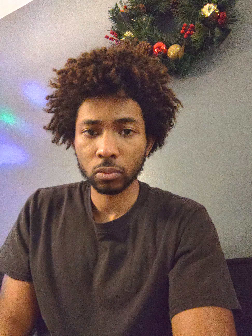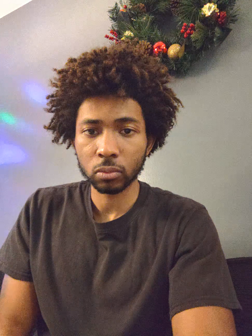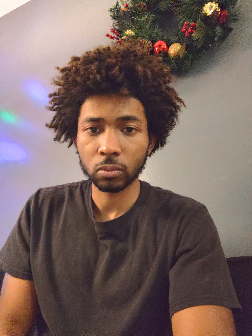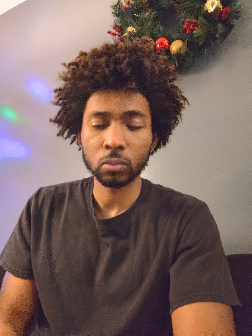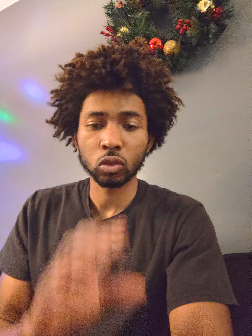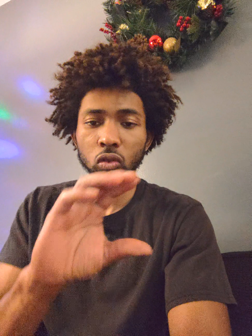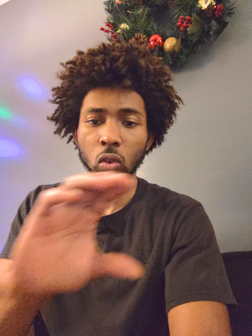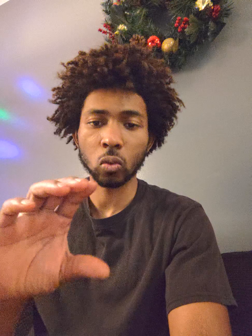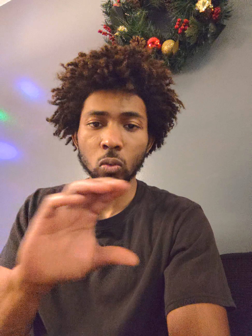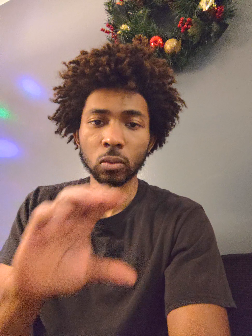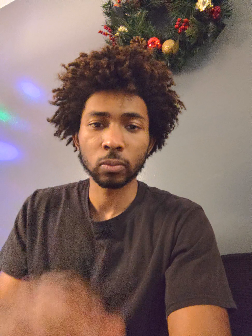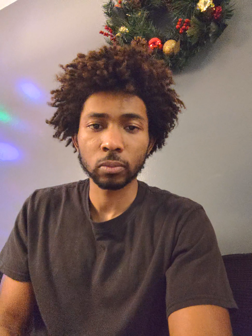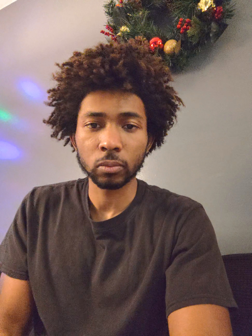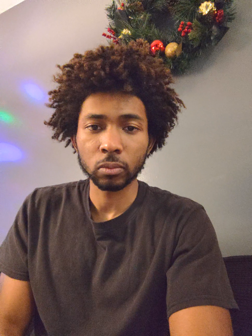chocolate